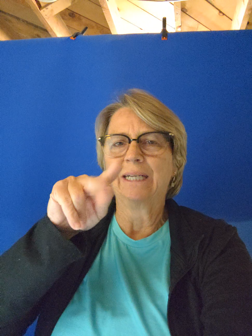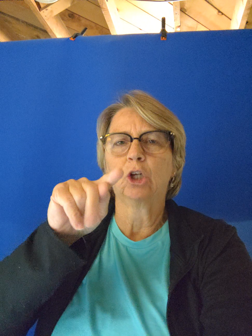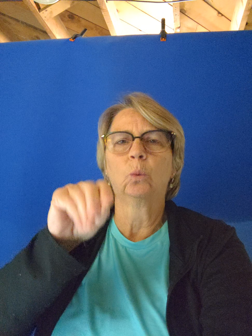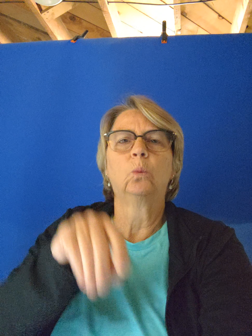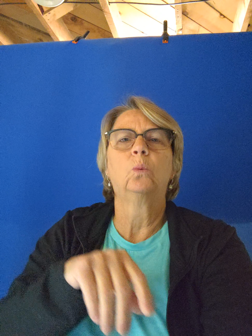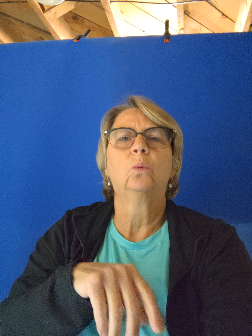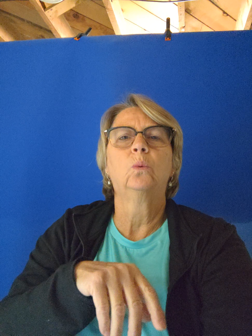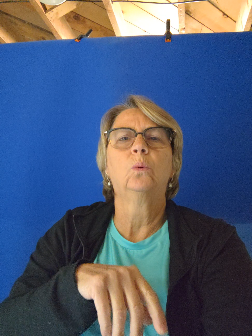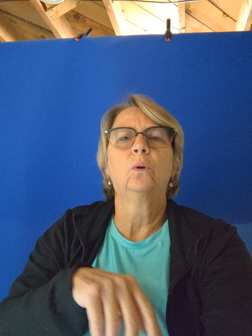into